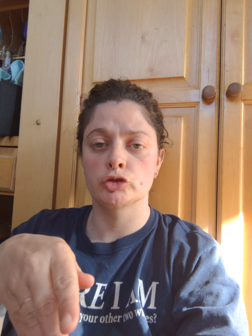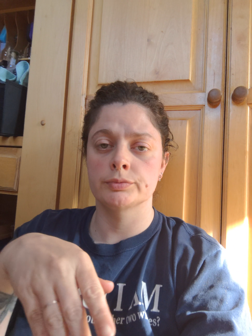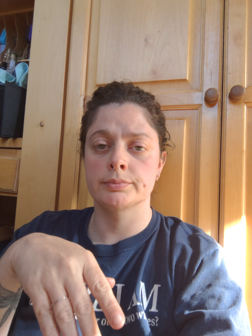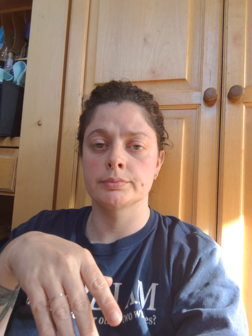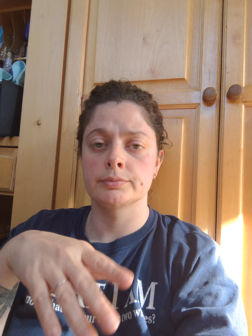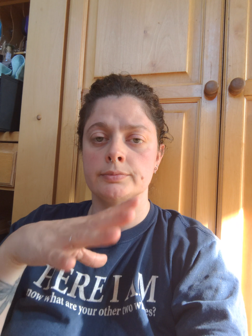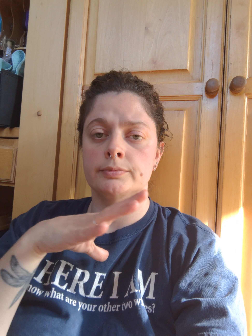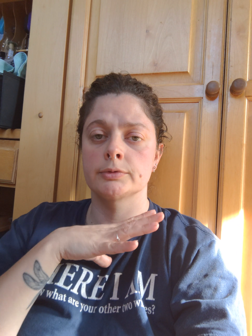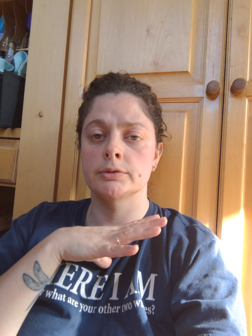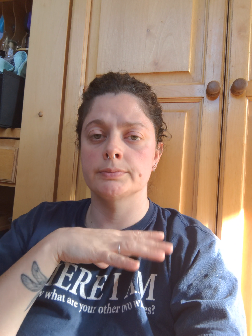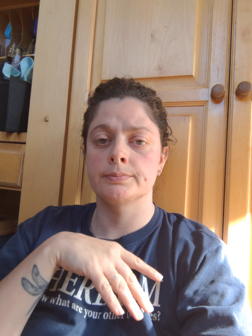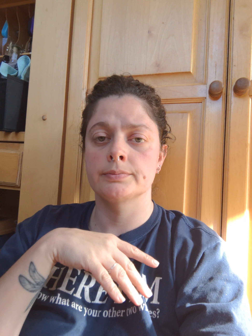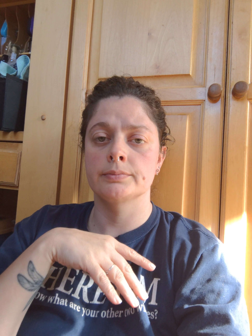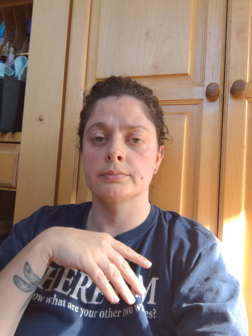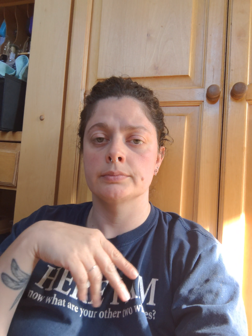fine